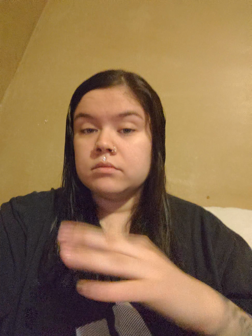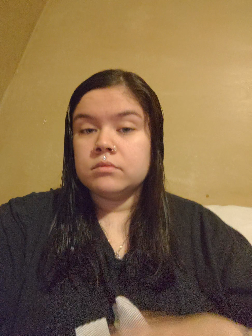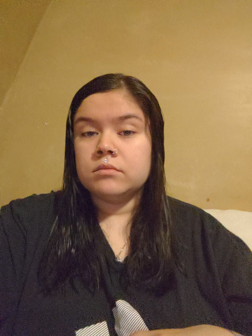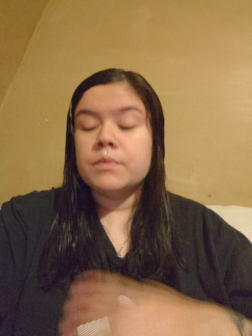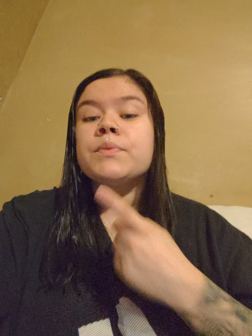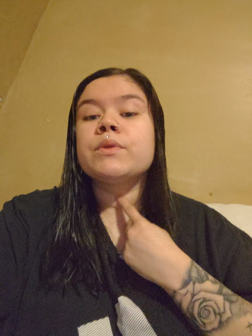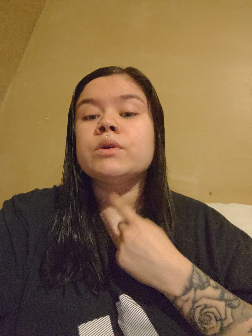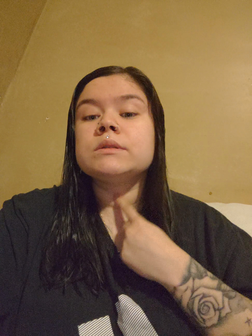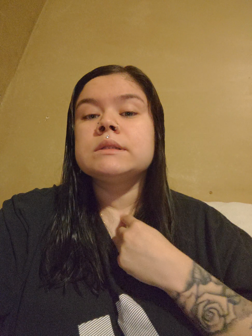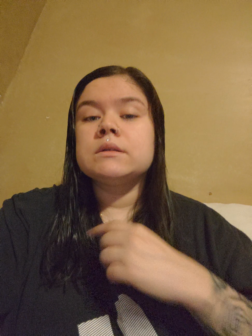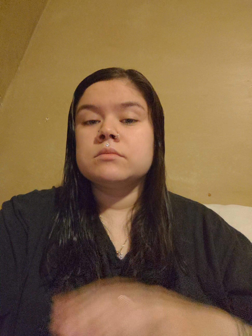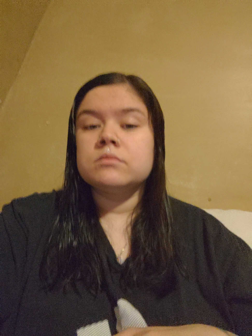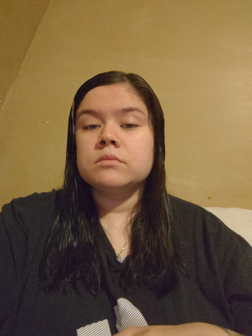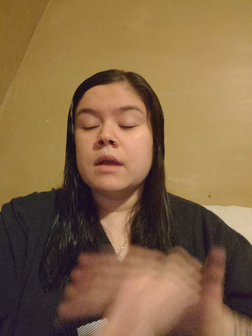thirsty